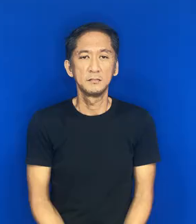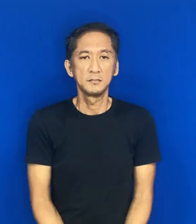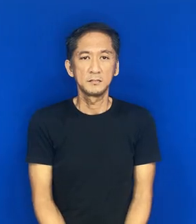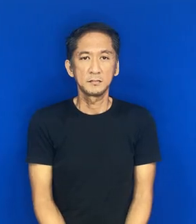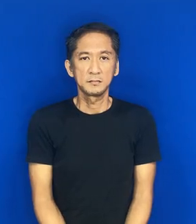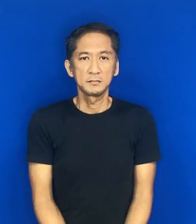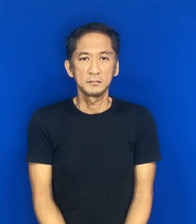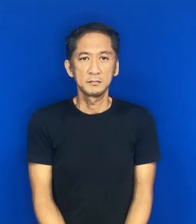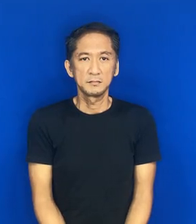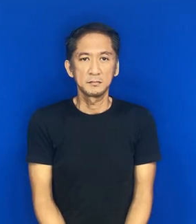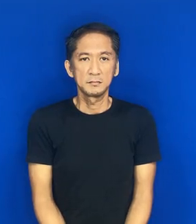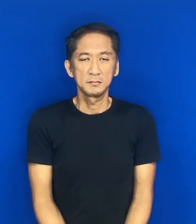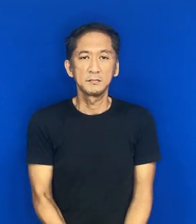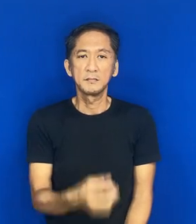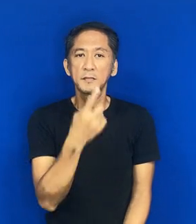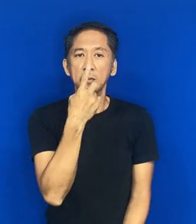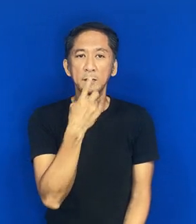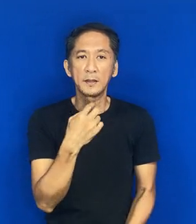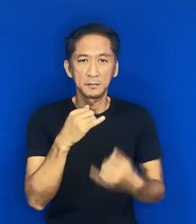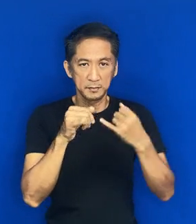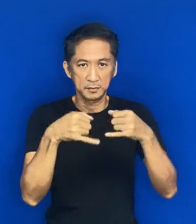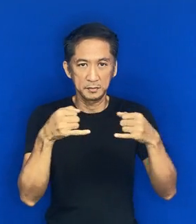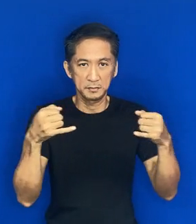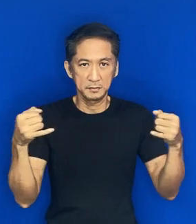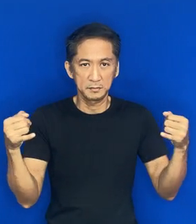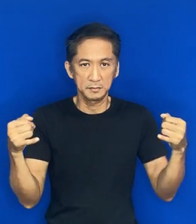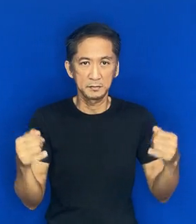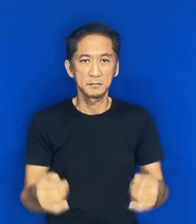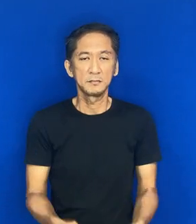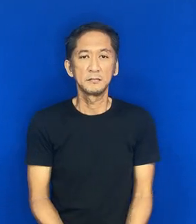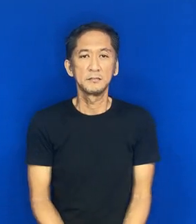spaghetti